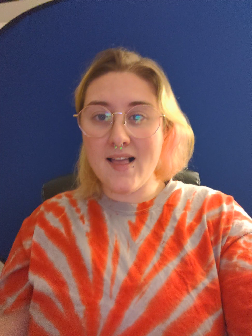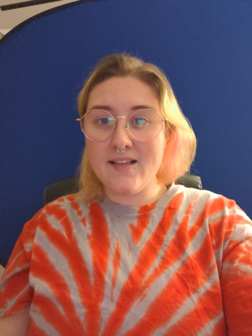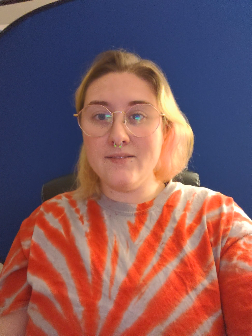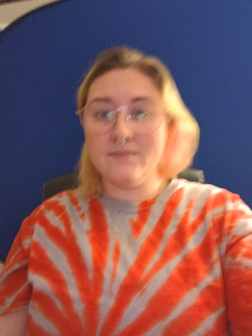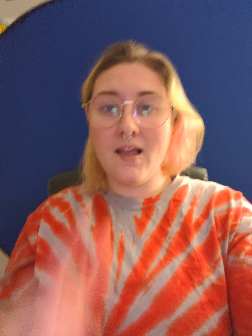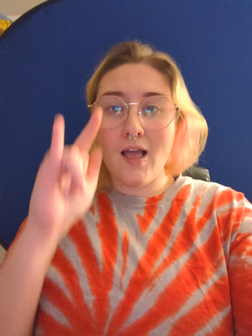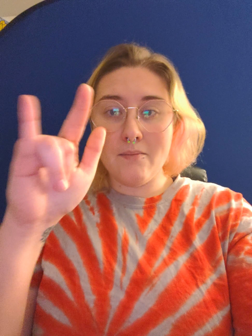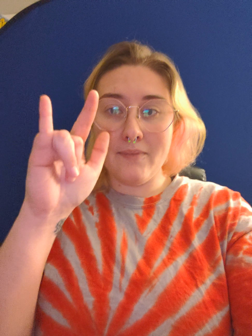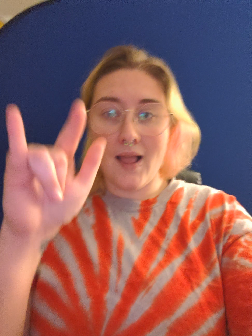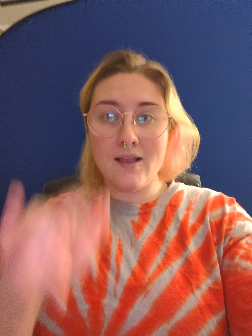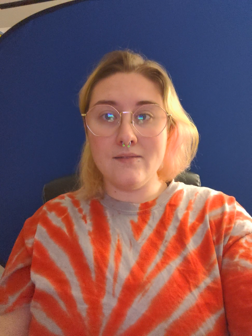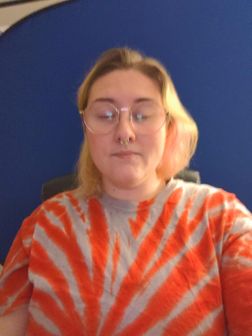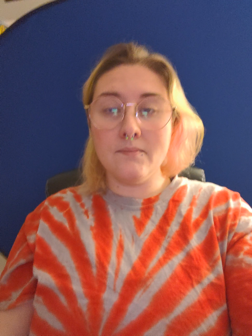airplane